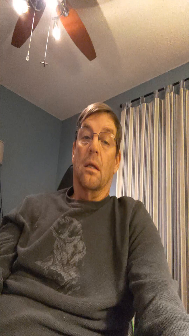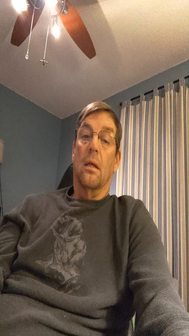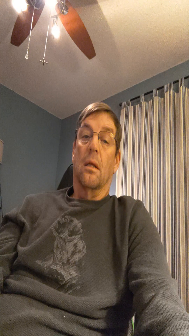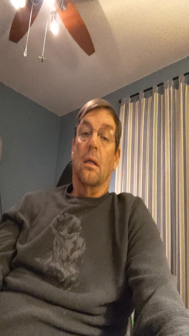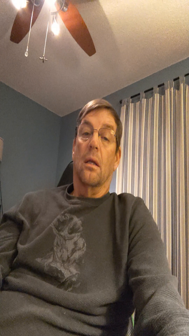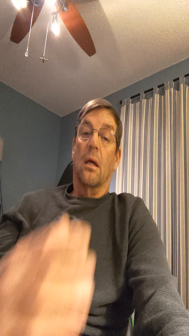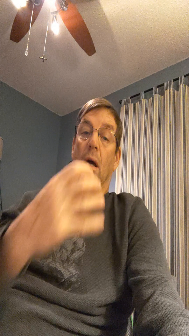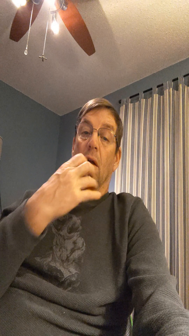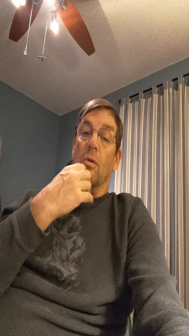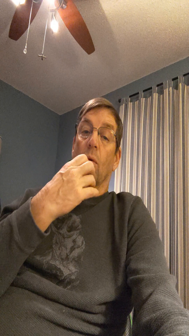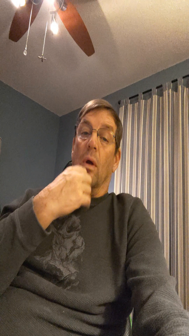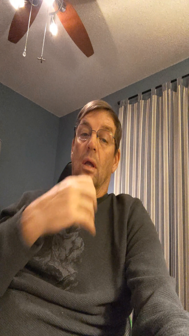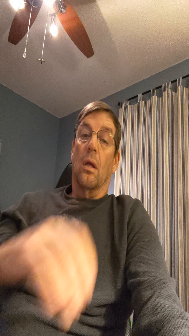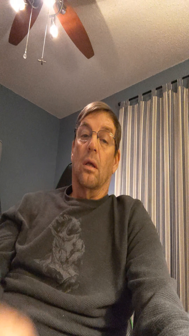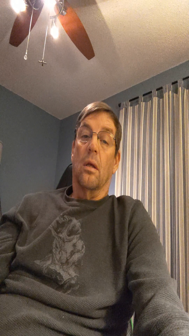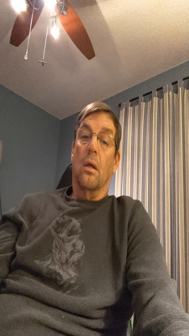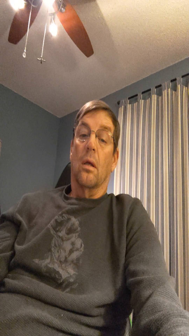underwear